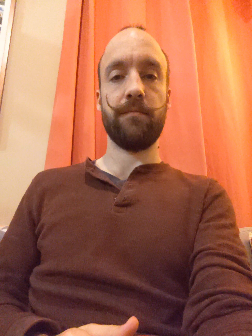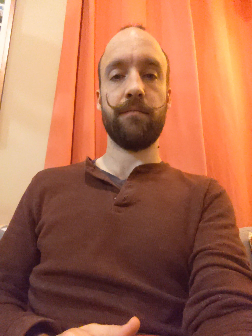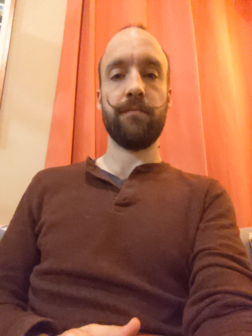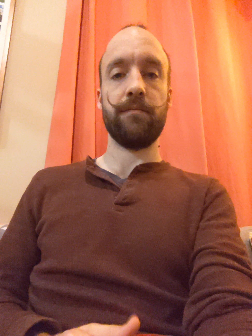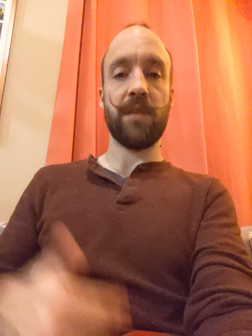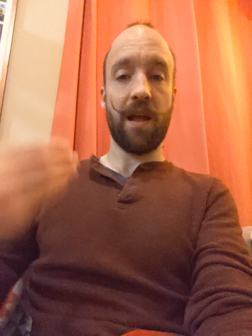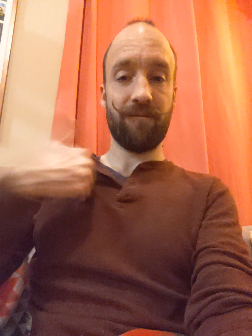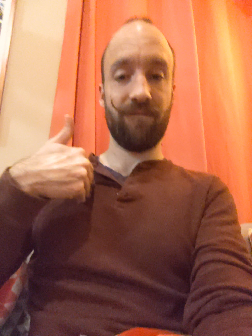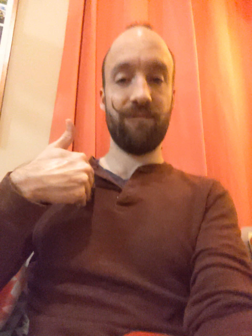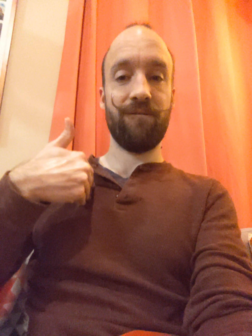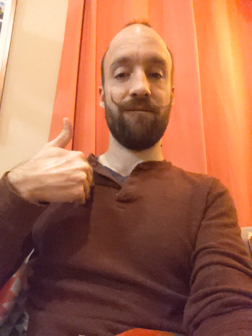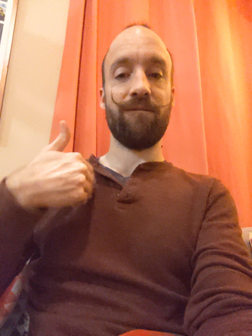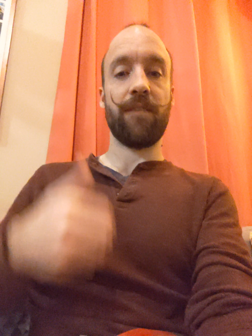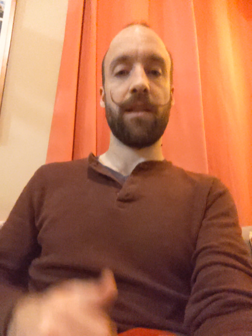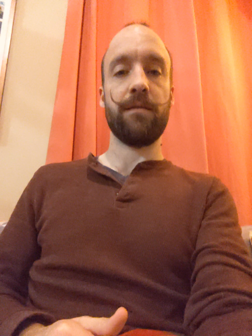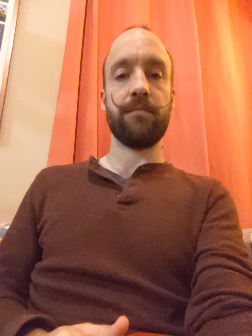have